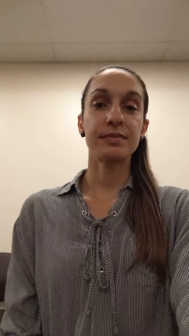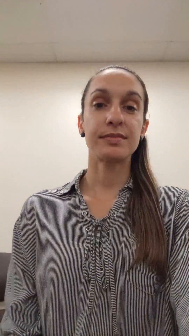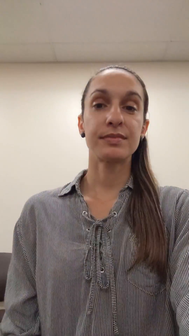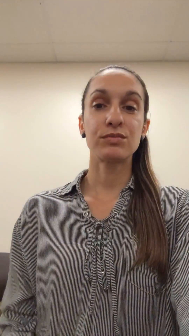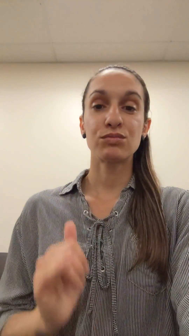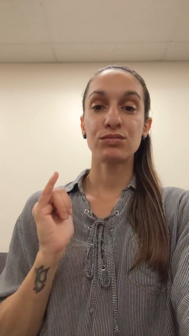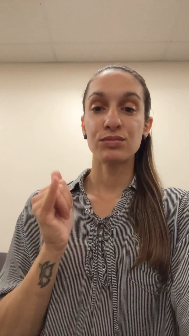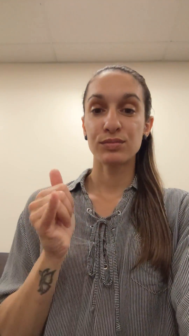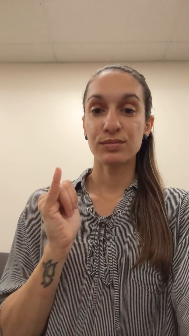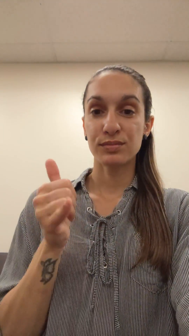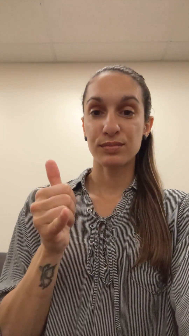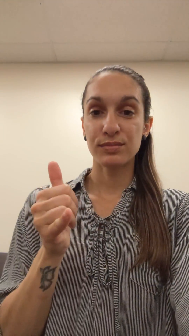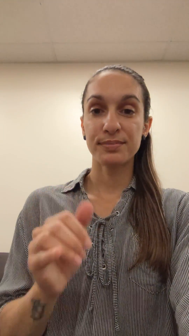rocking chair